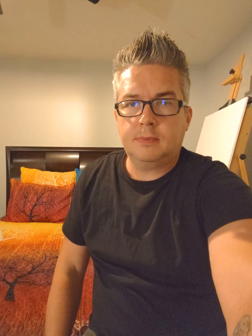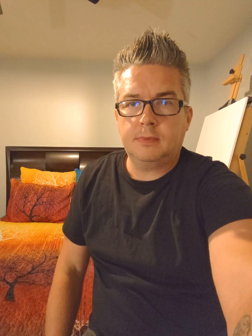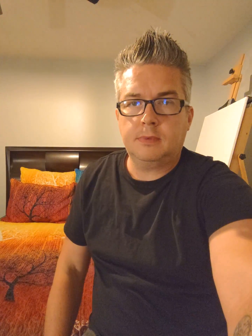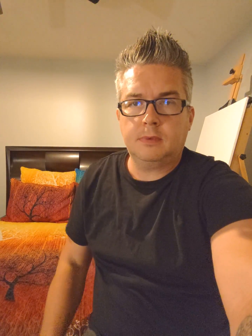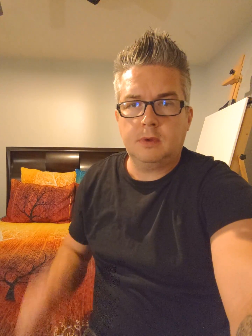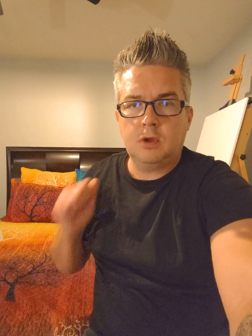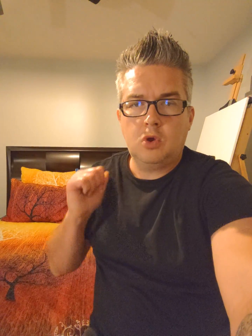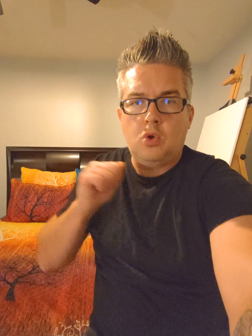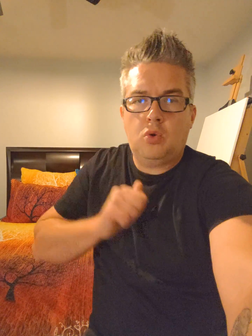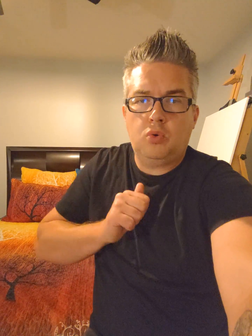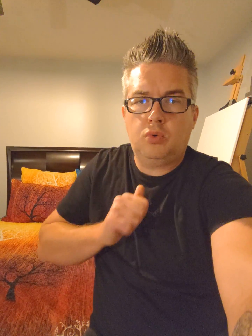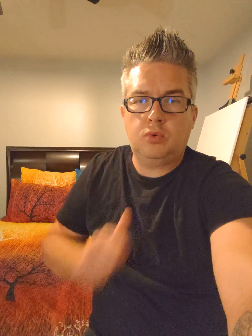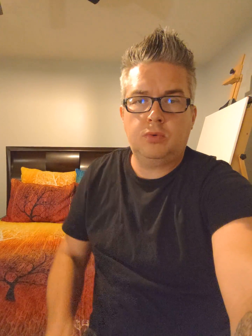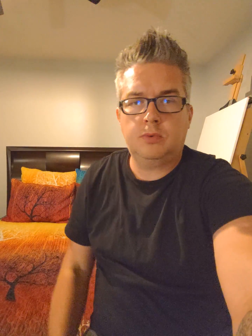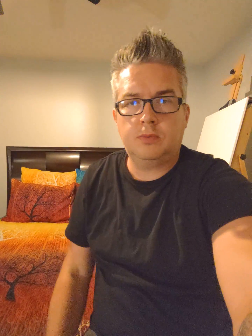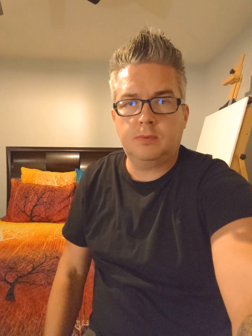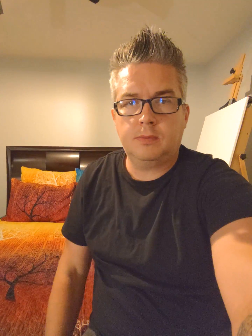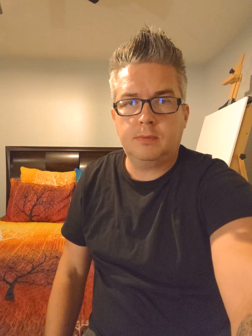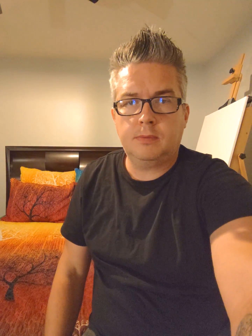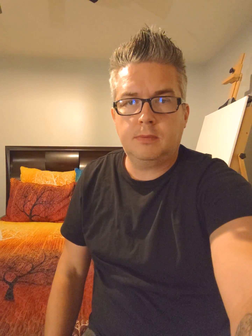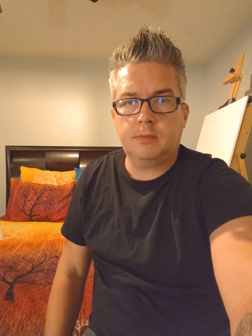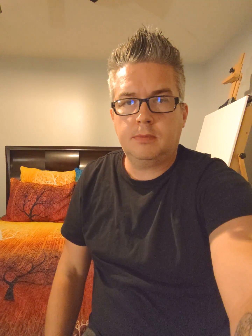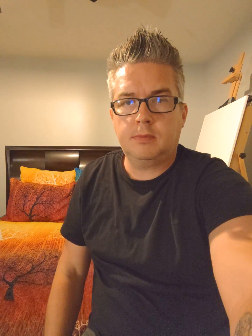coats